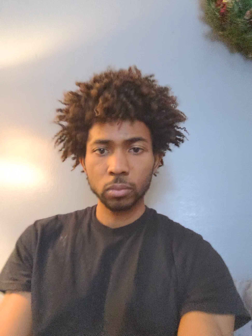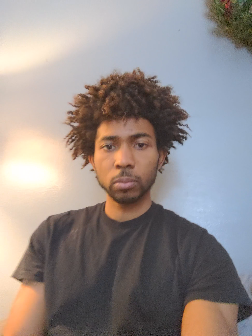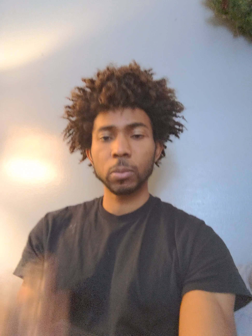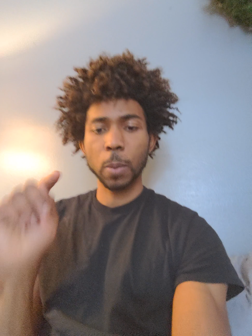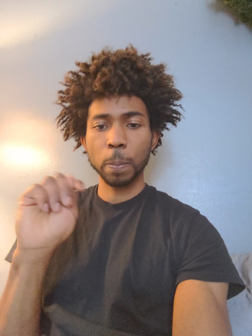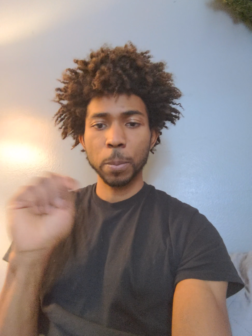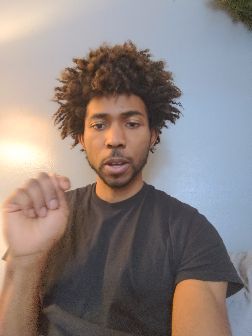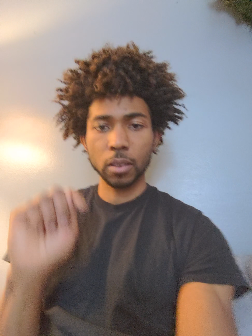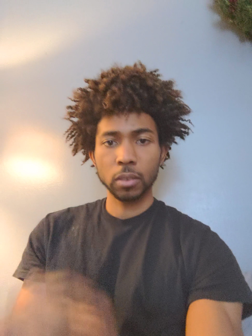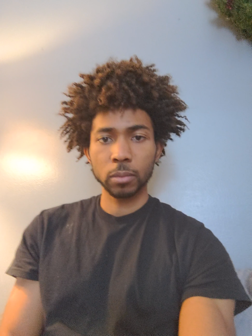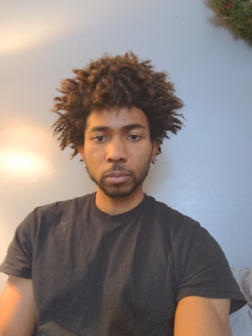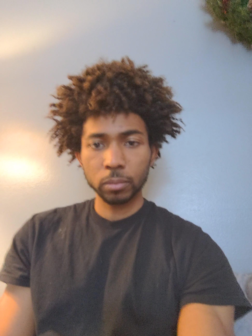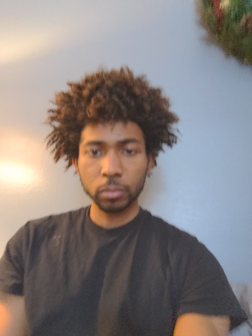potty